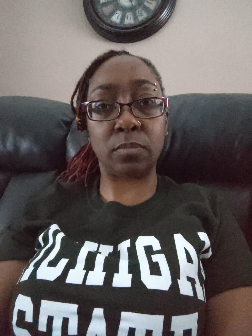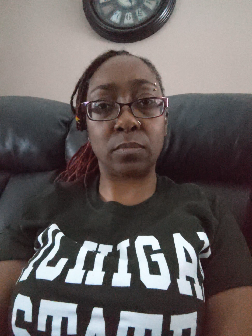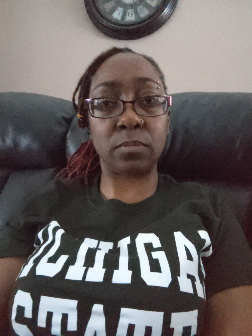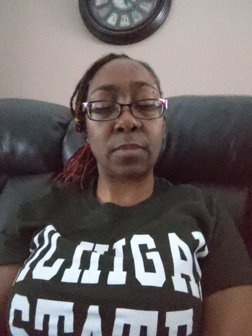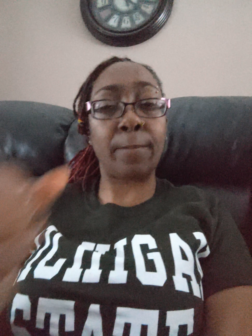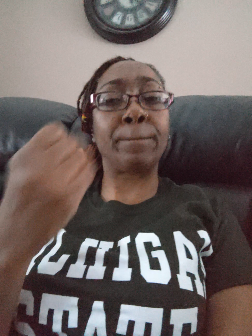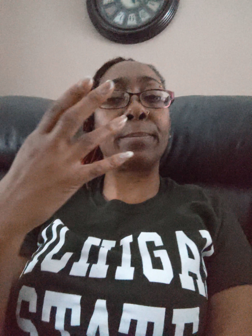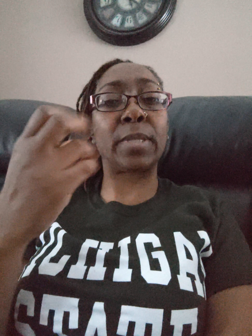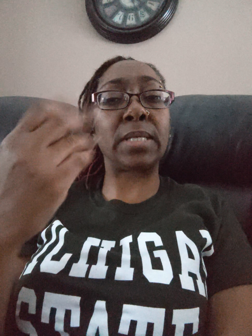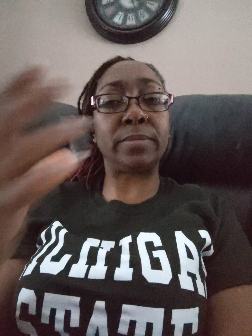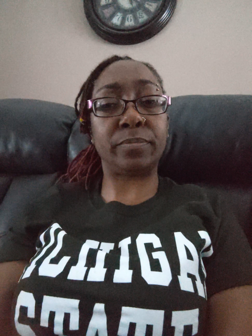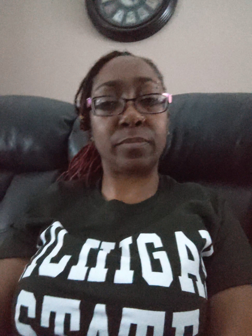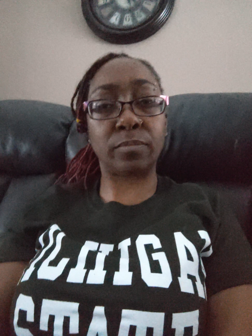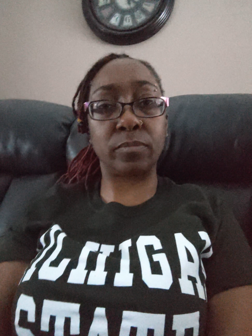many